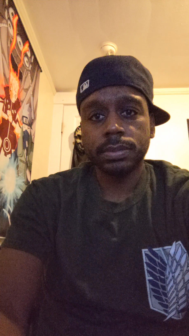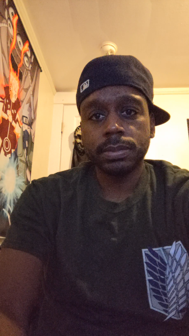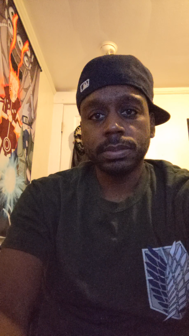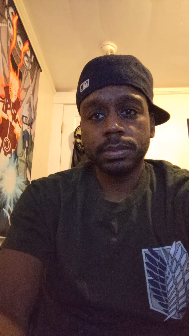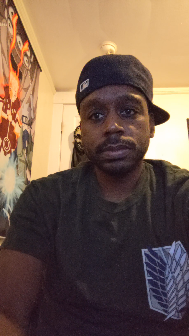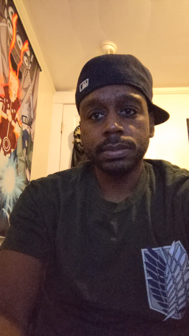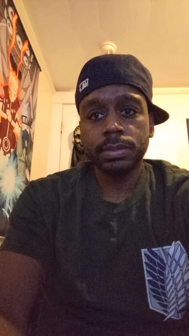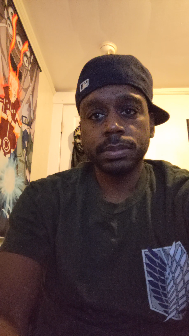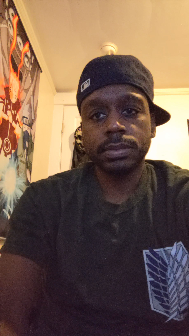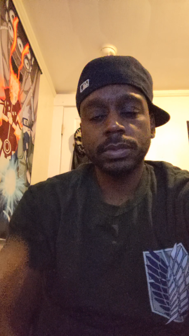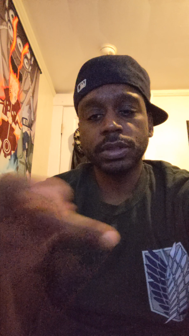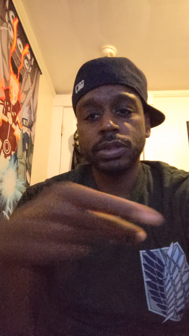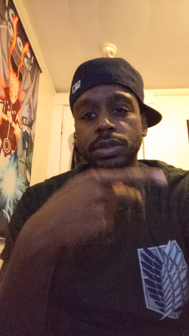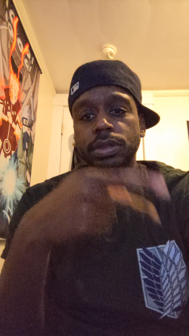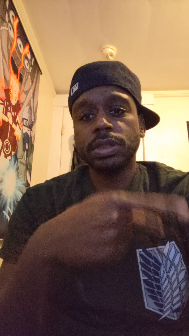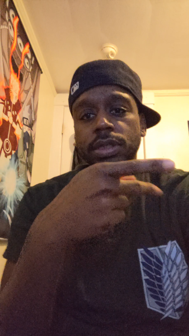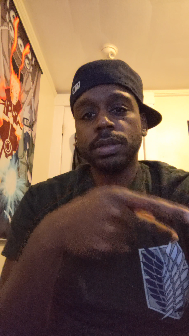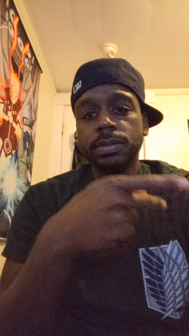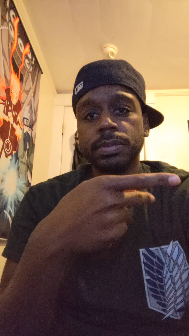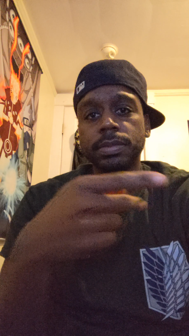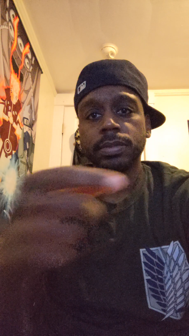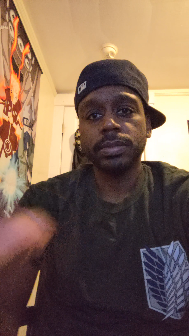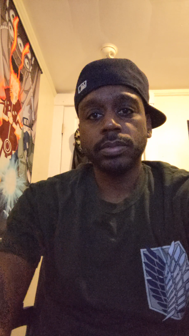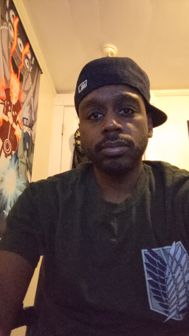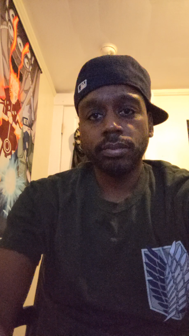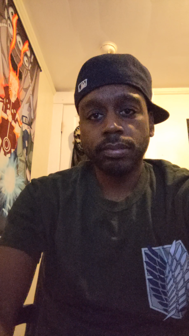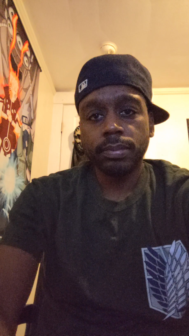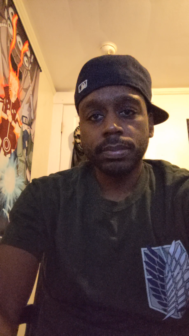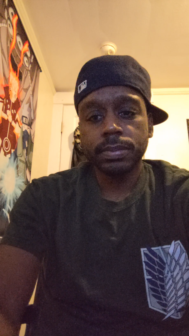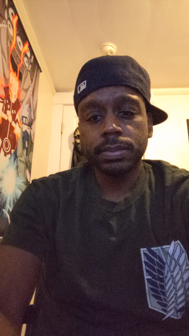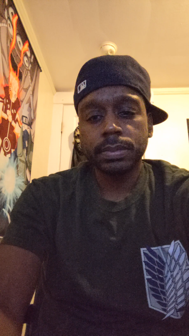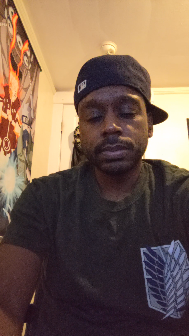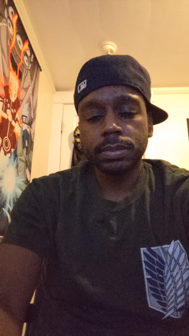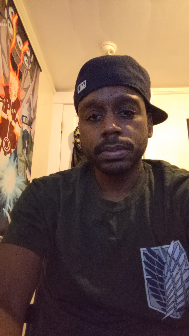sheep